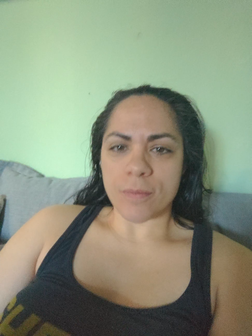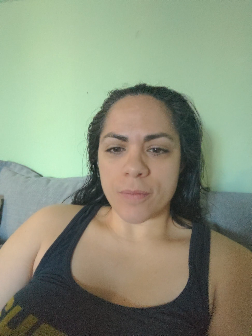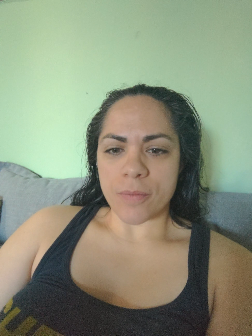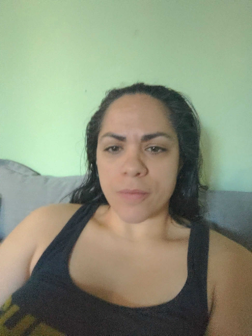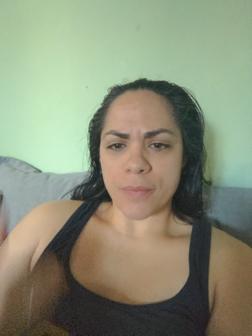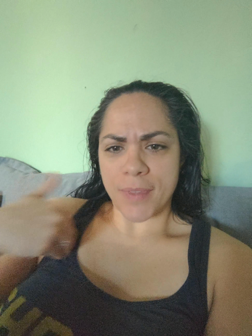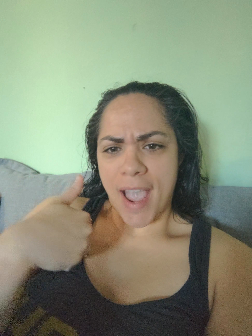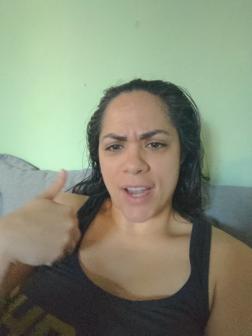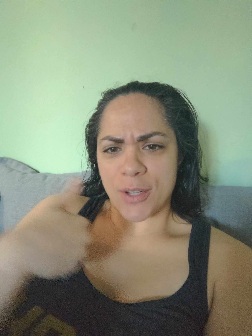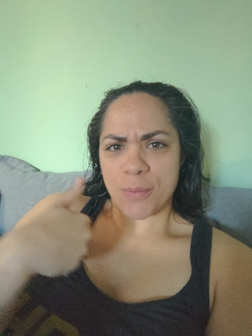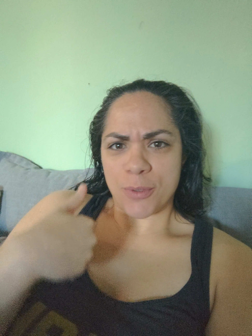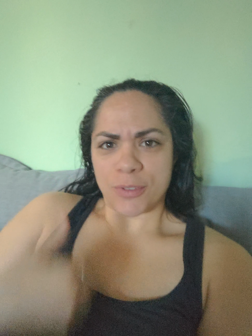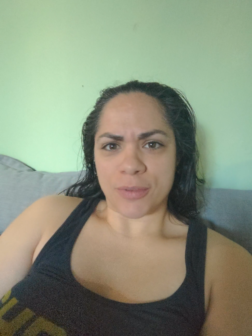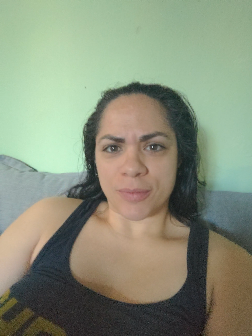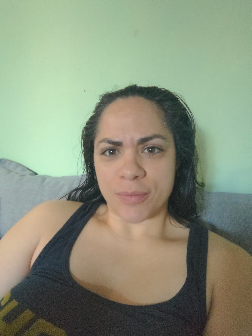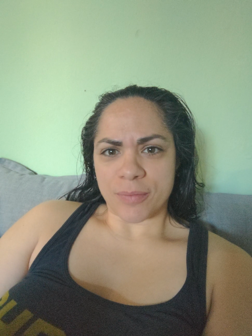animal